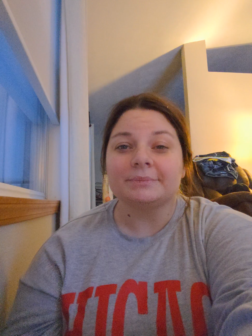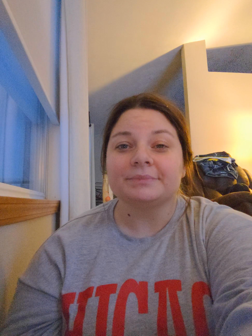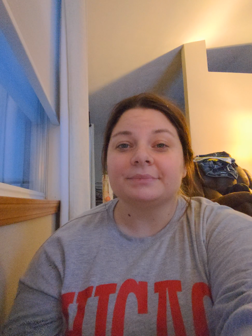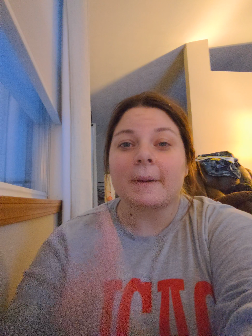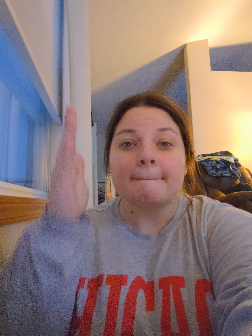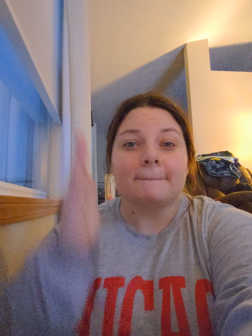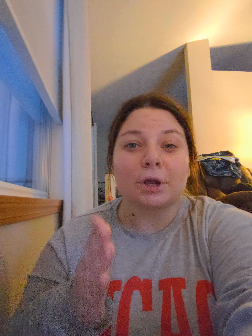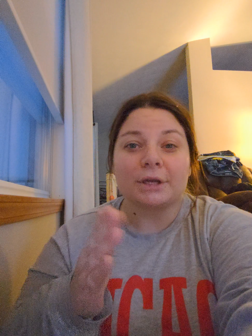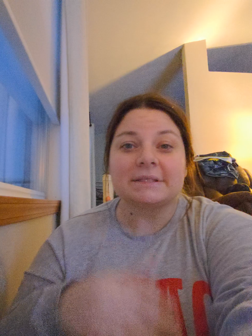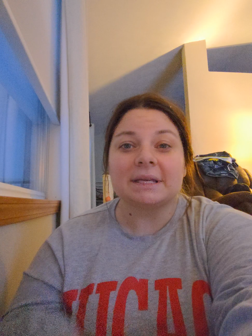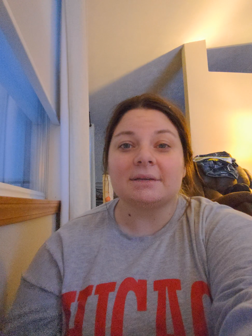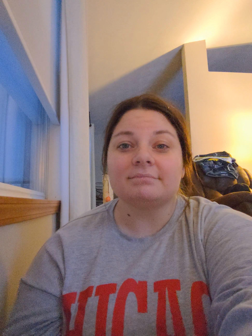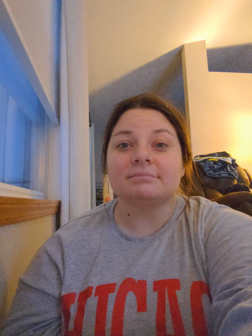person